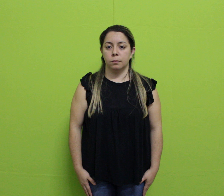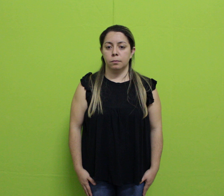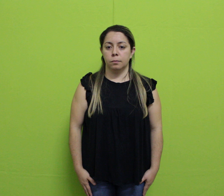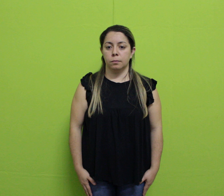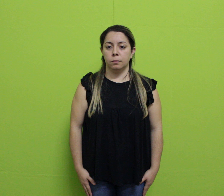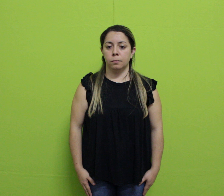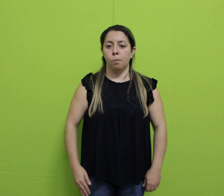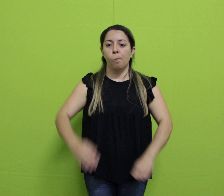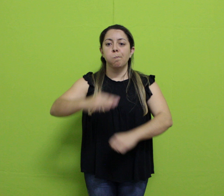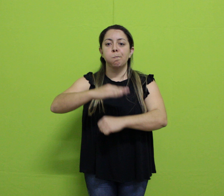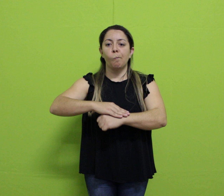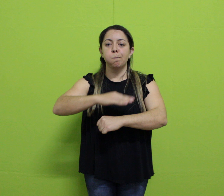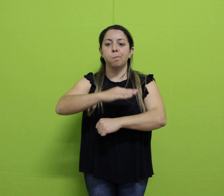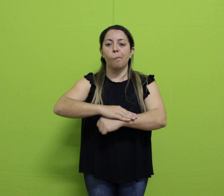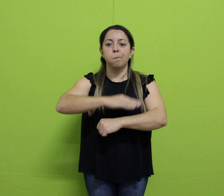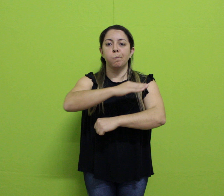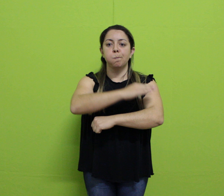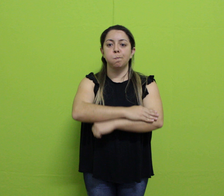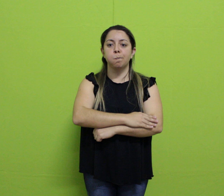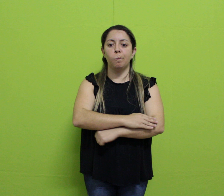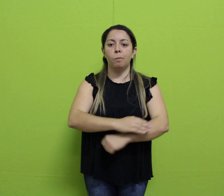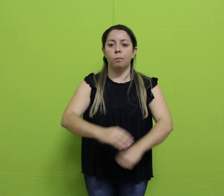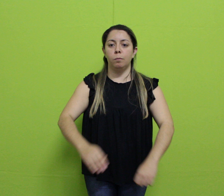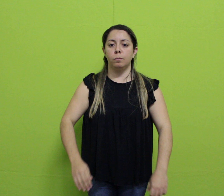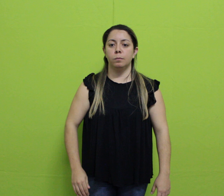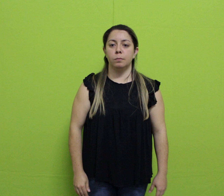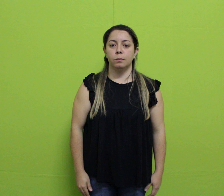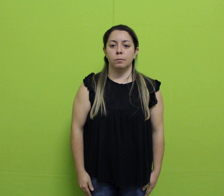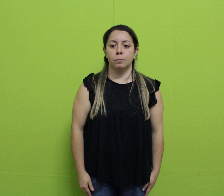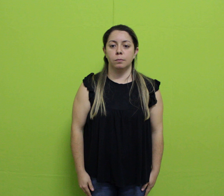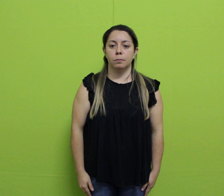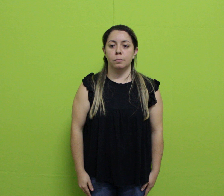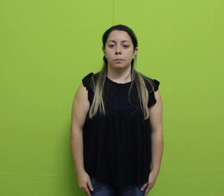sapo